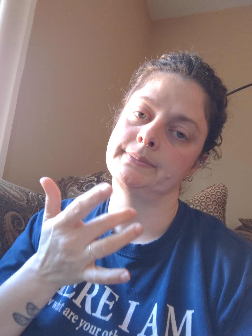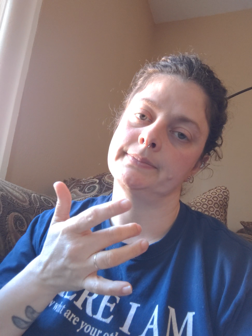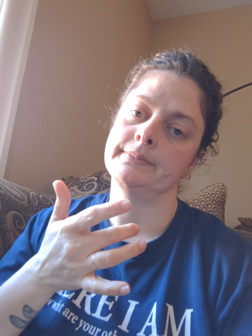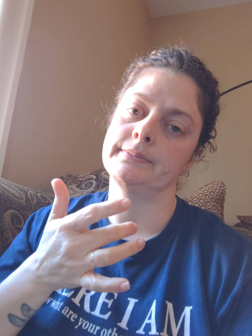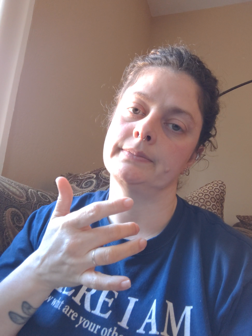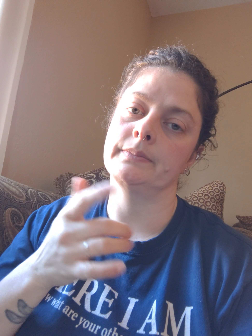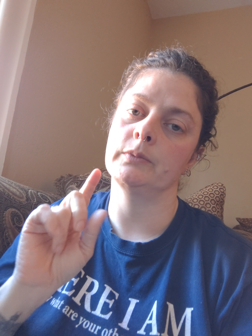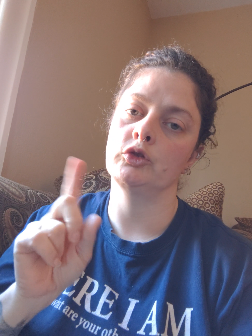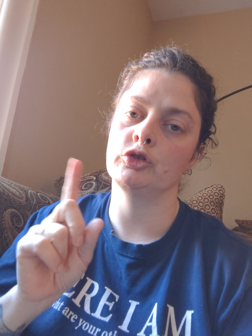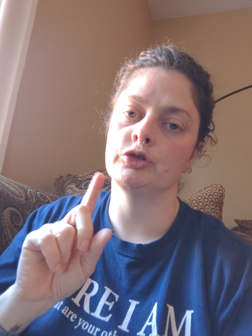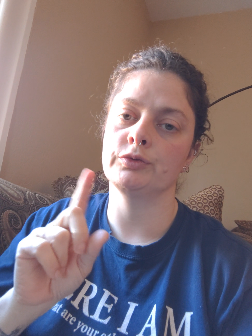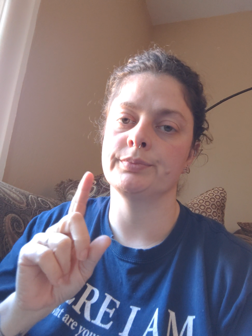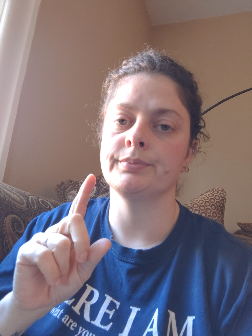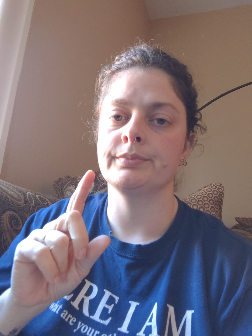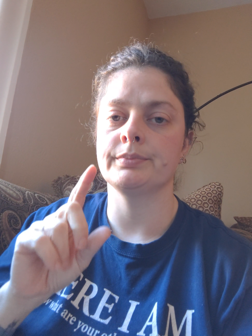where